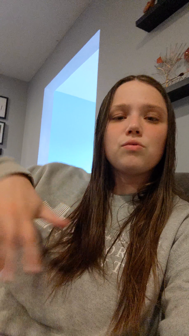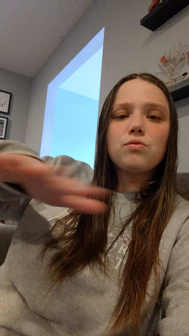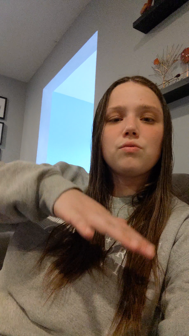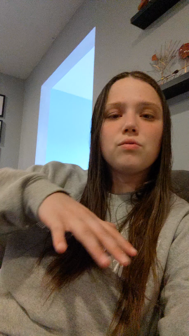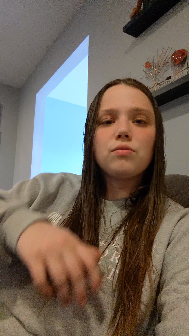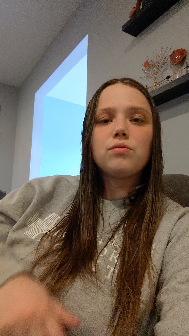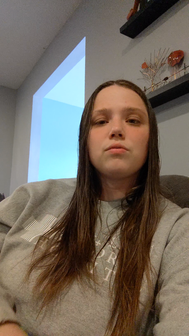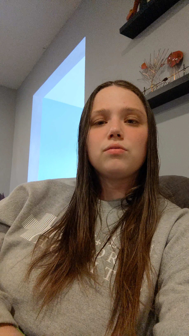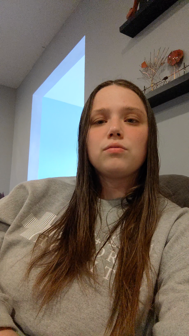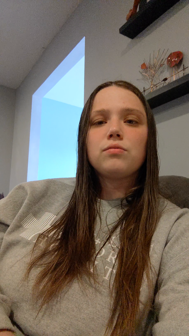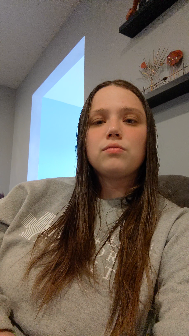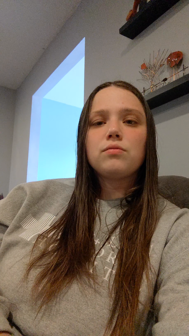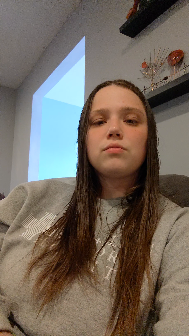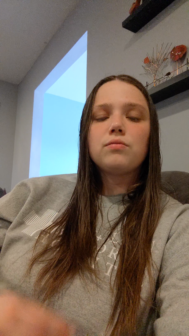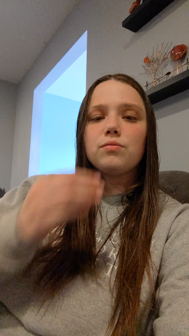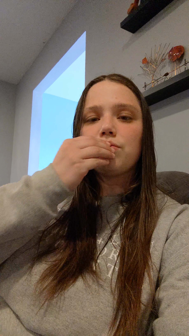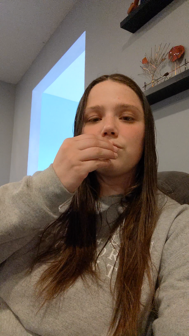eat